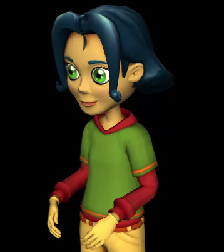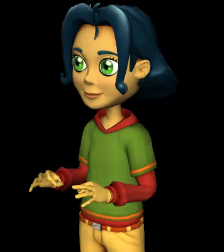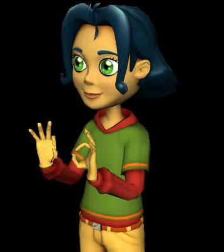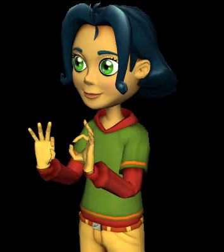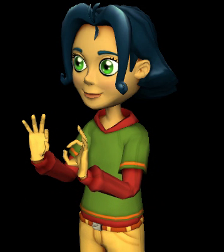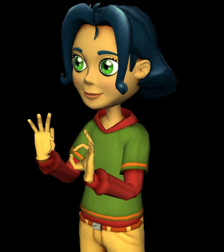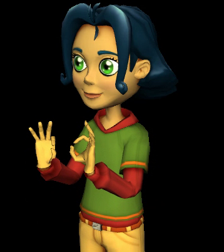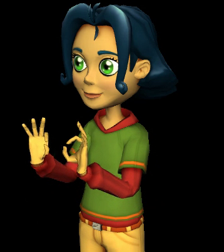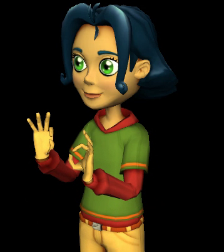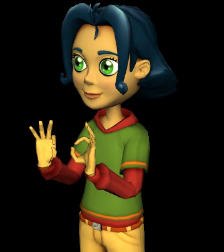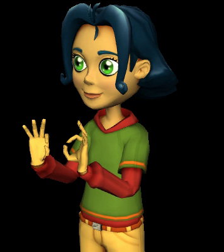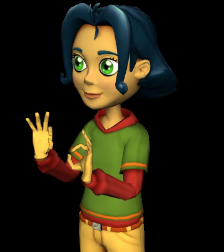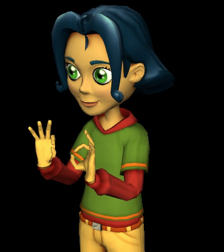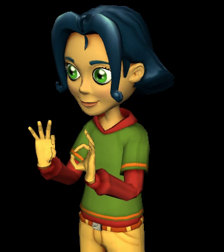الآنسة